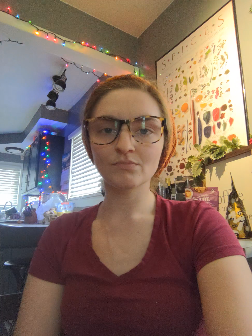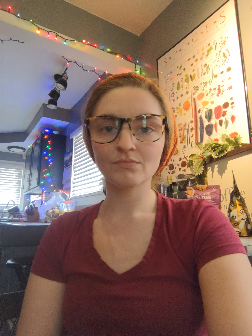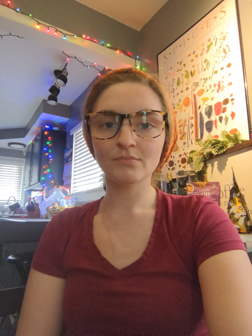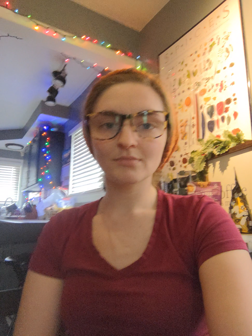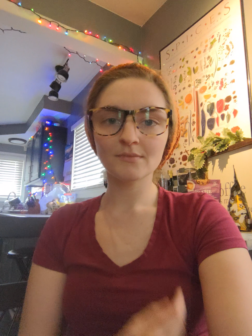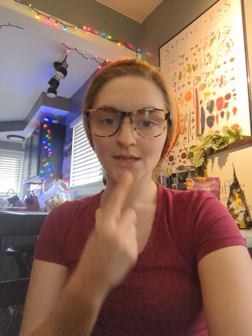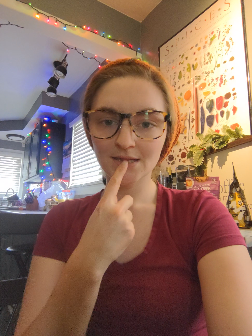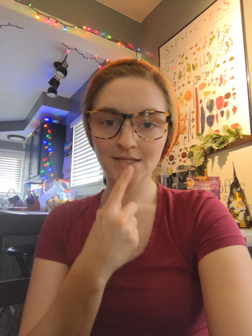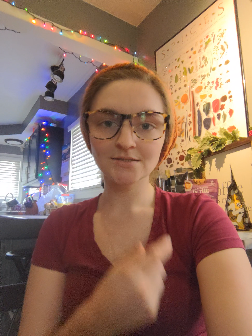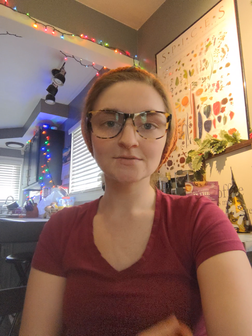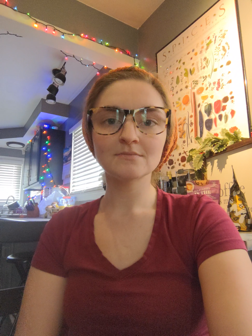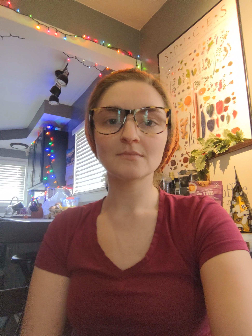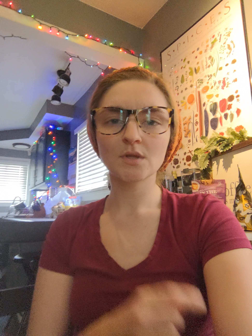tongue